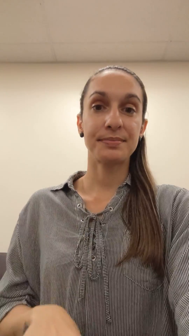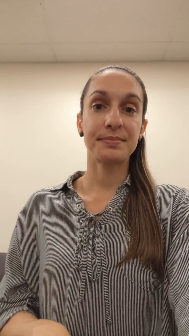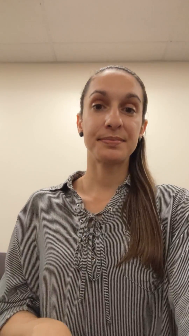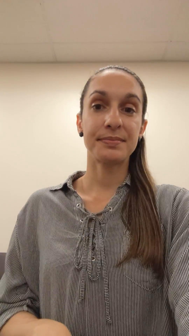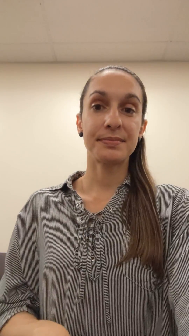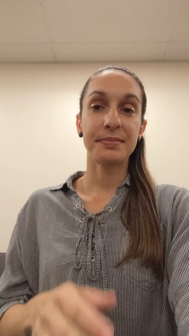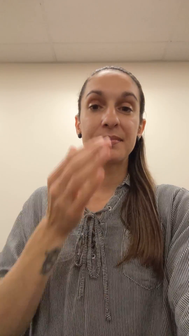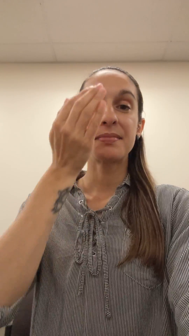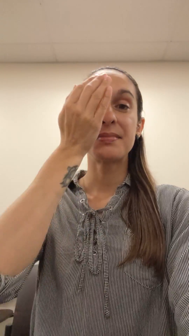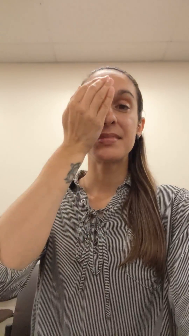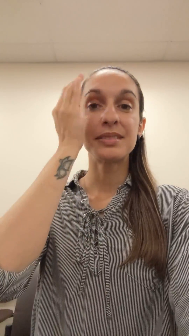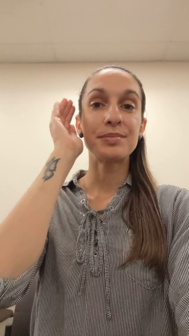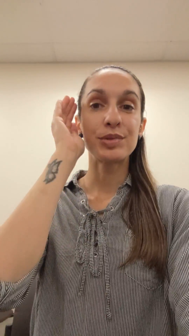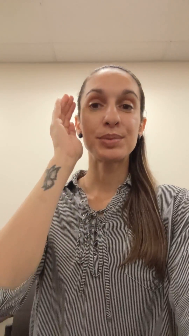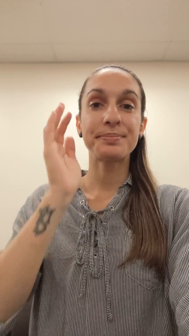peekaboo